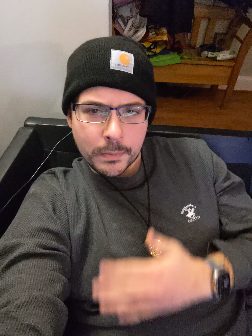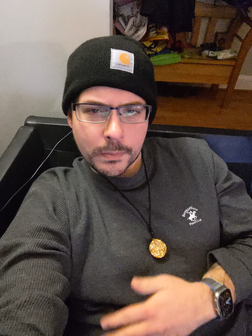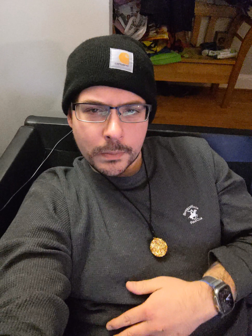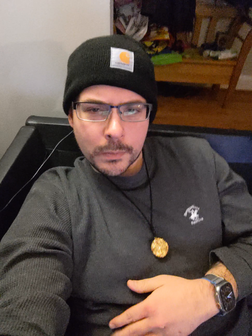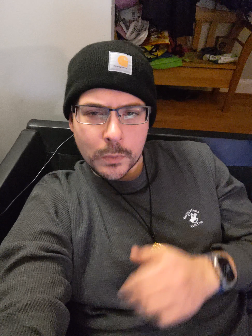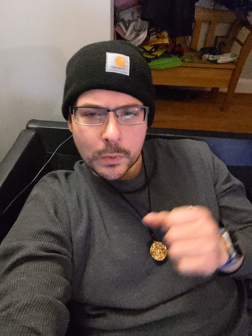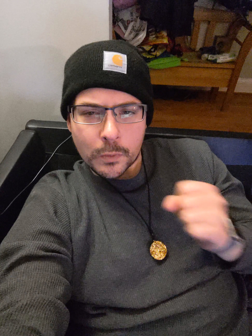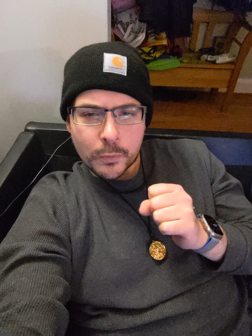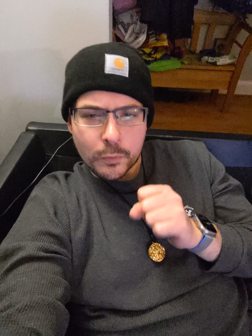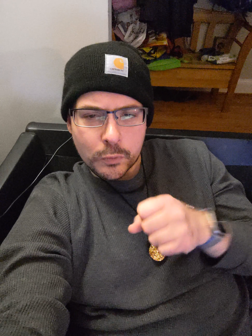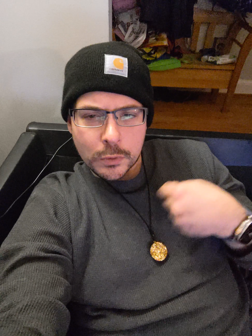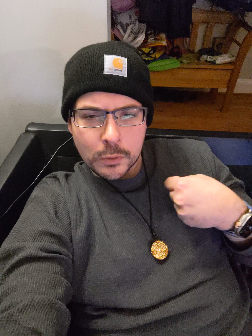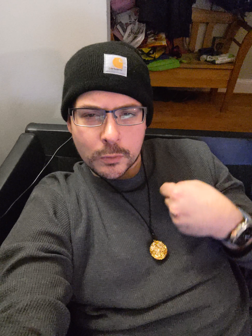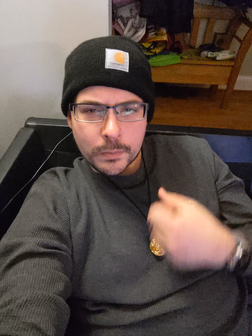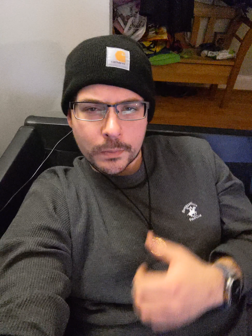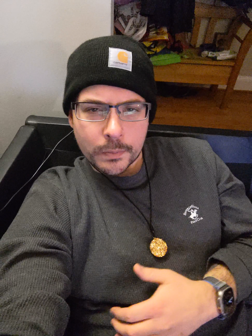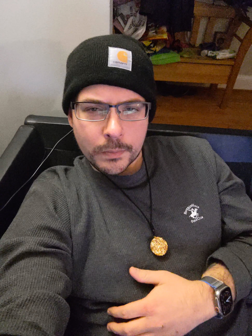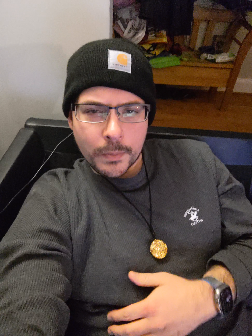refrigerator